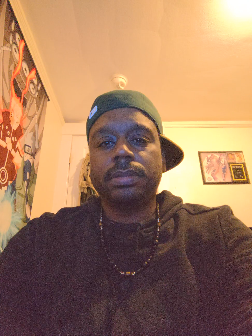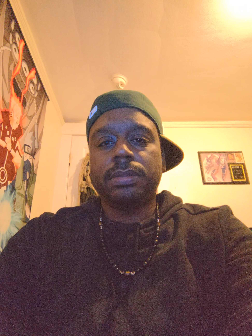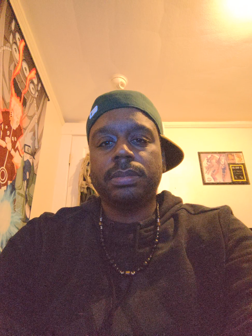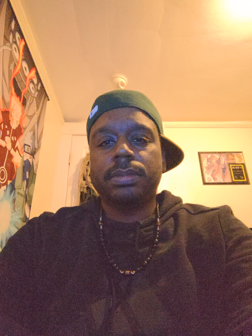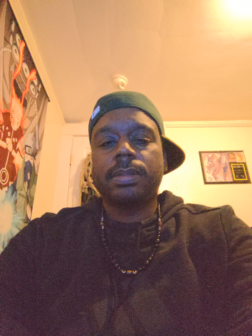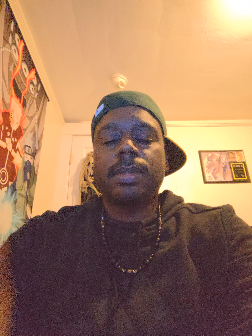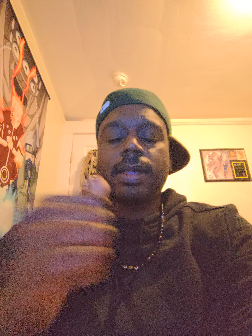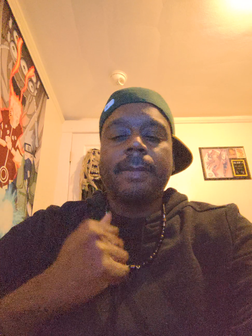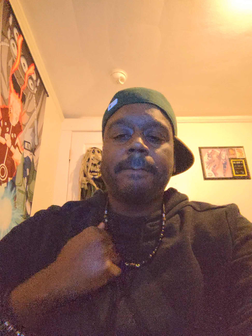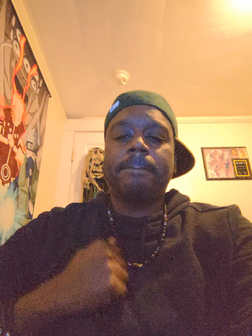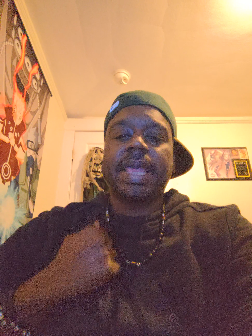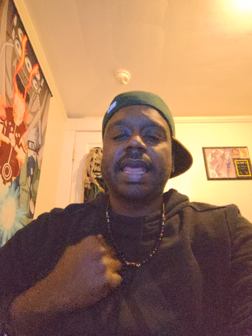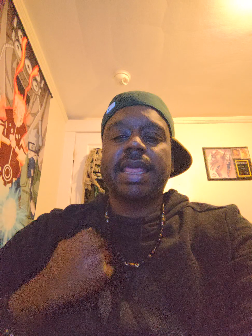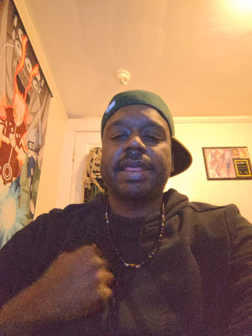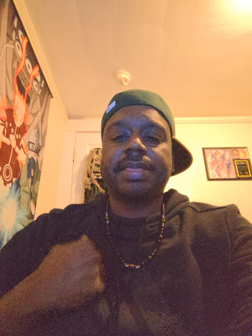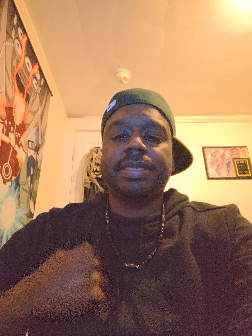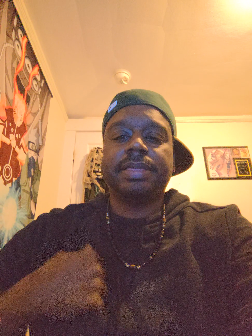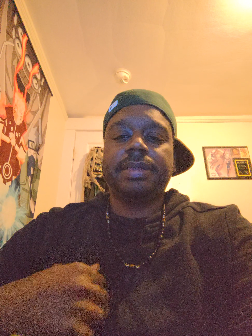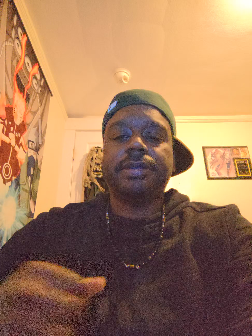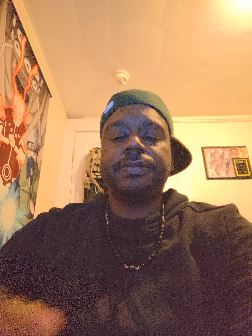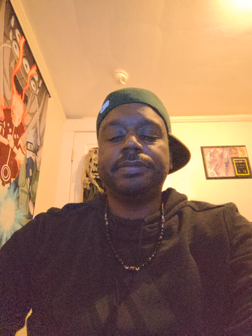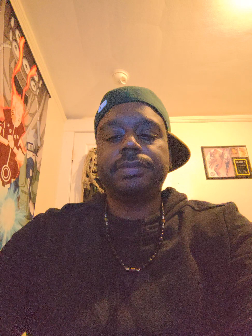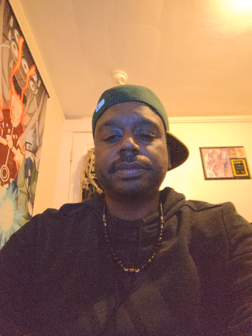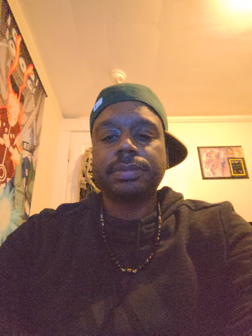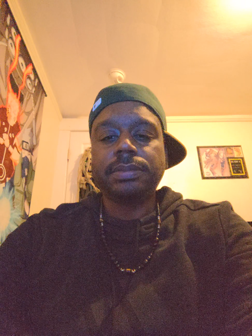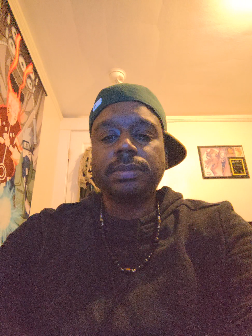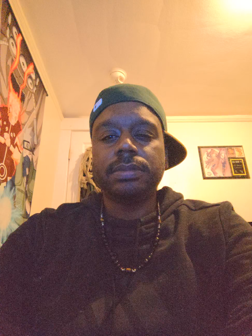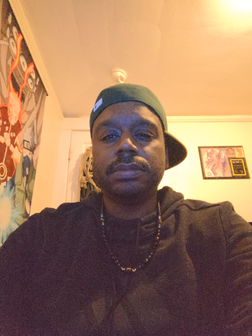bath